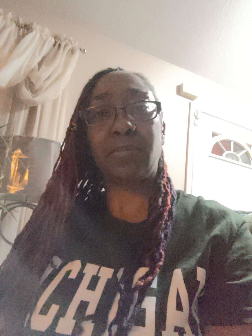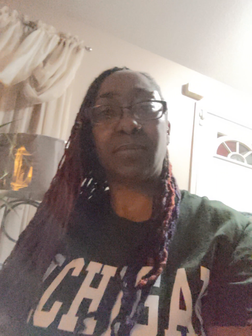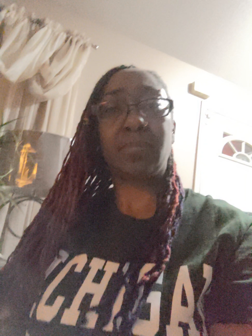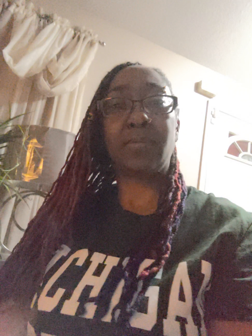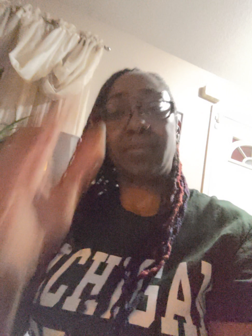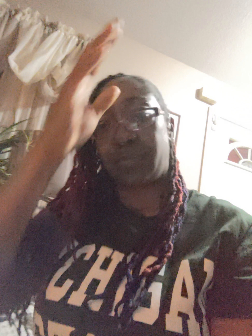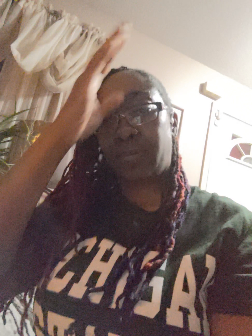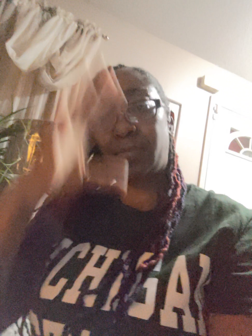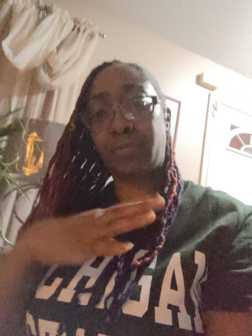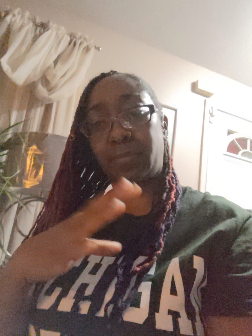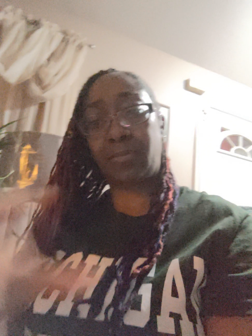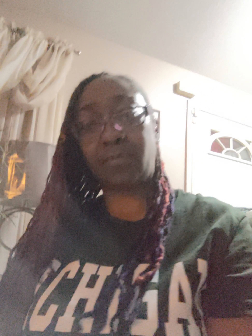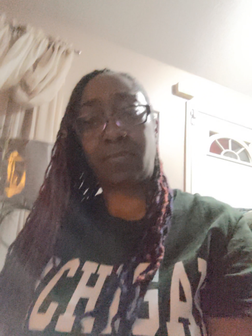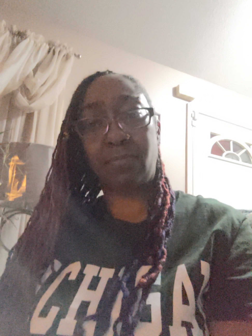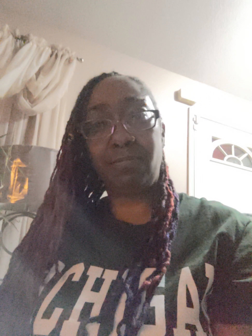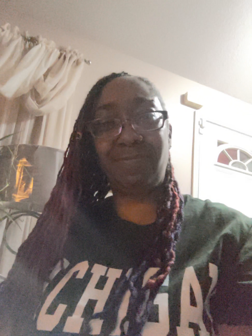man